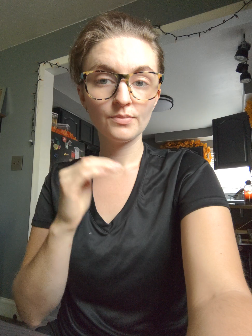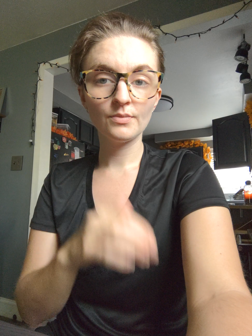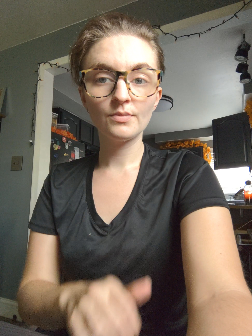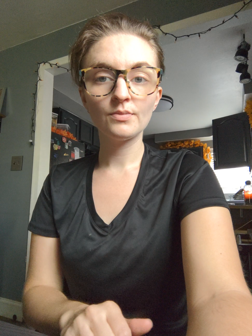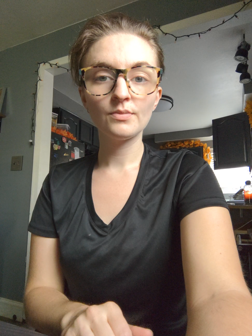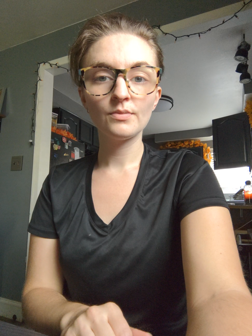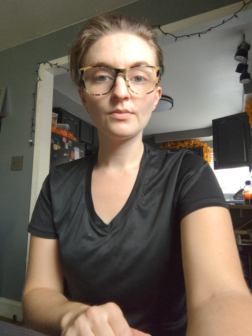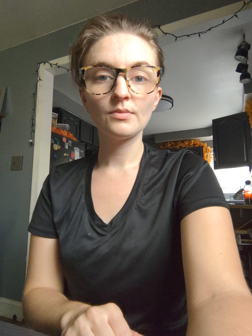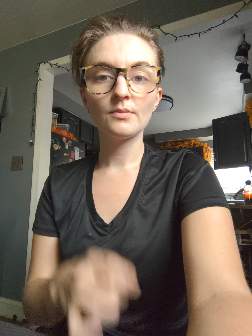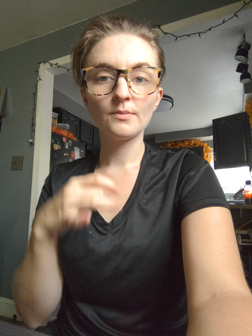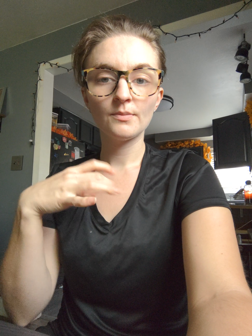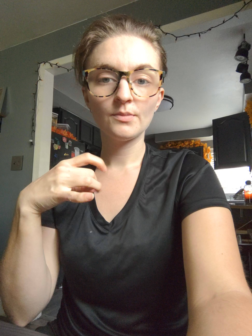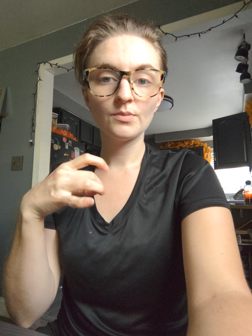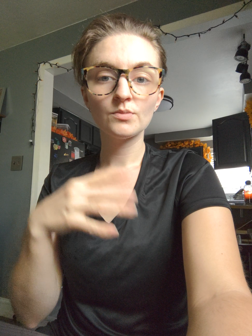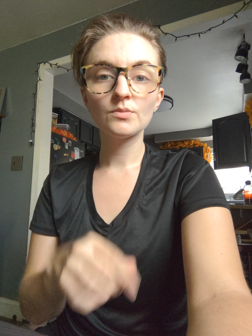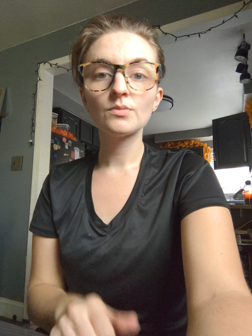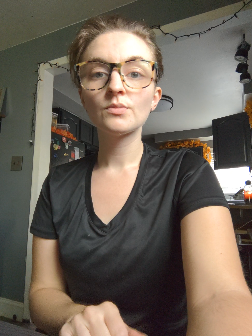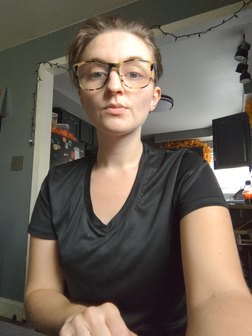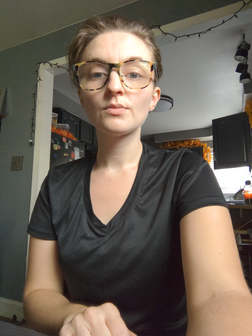pumpkin